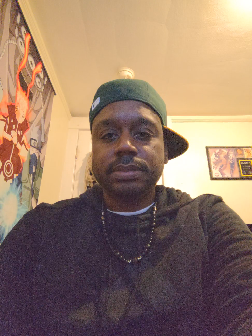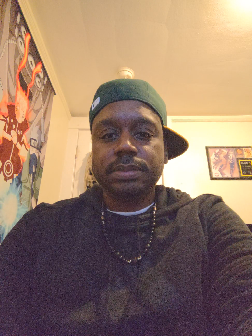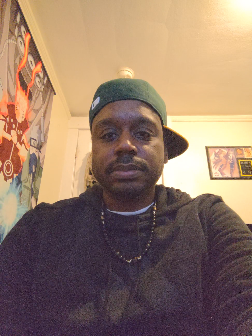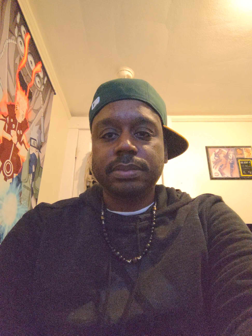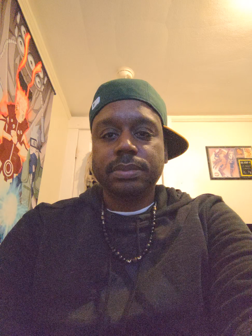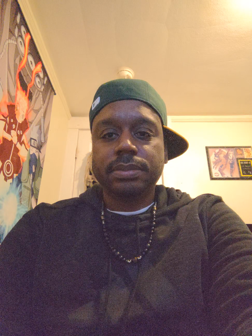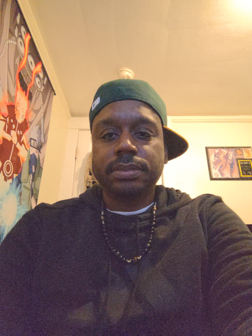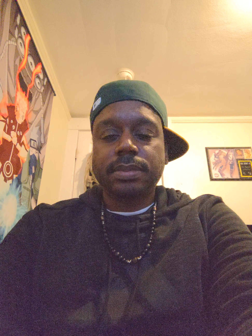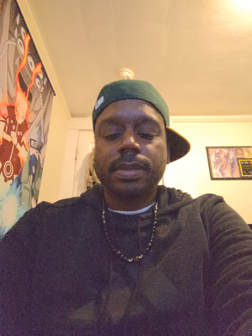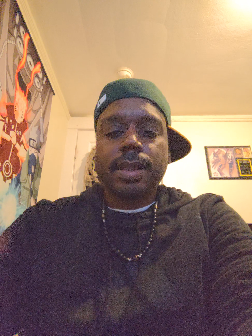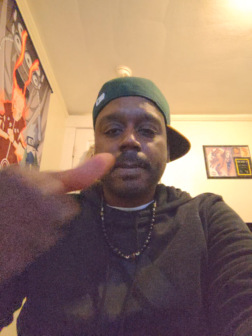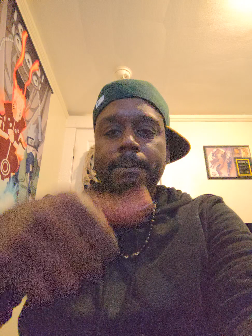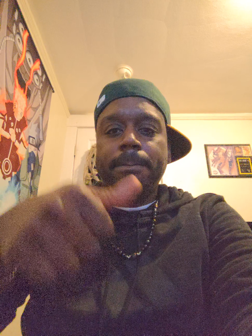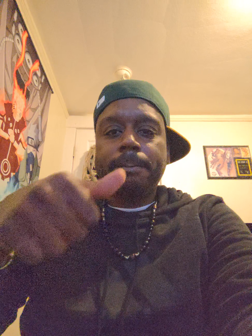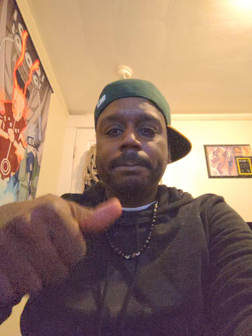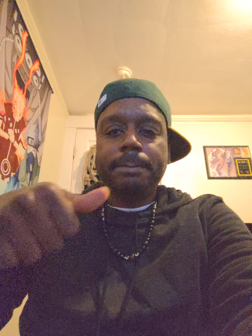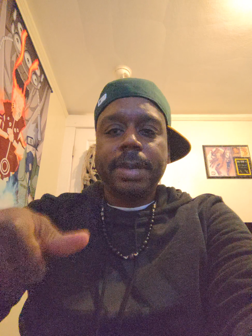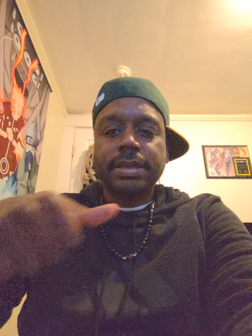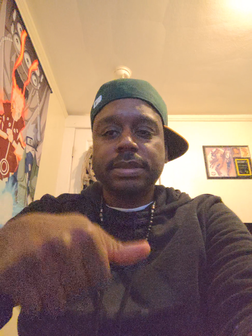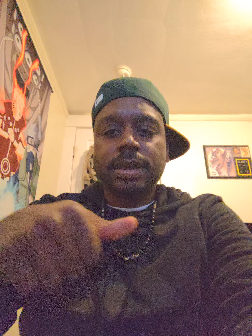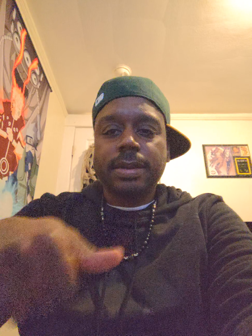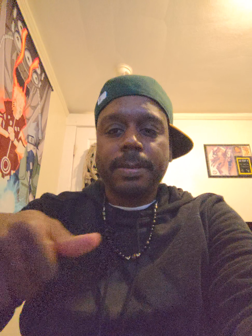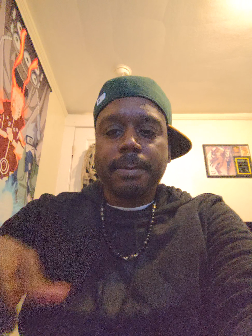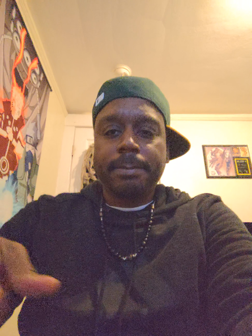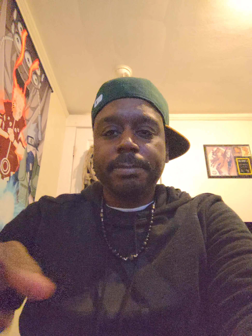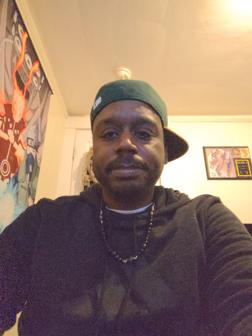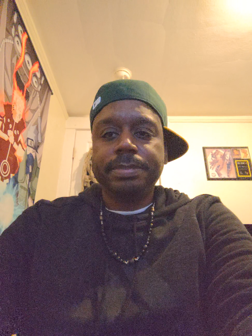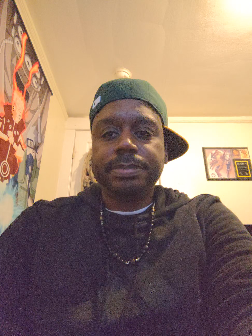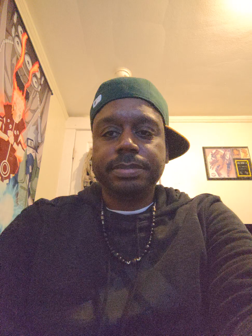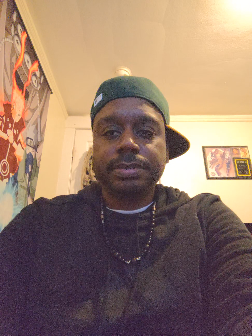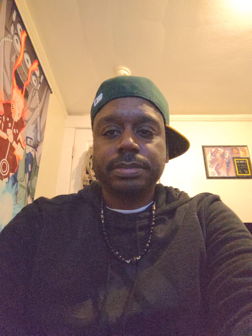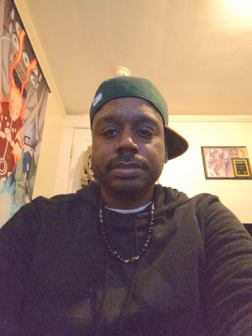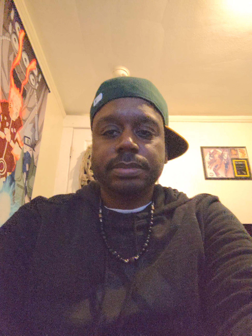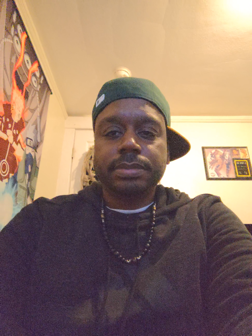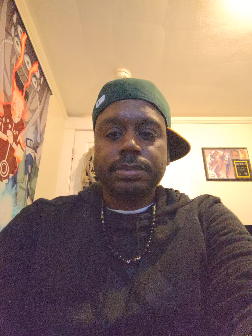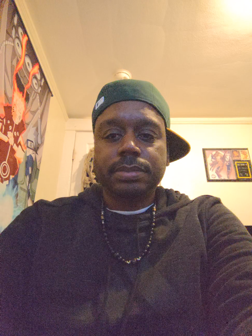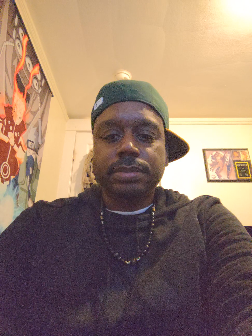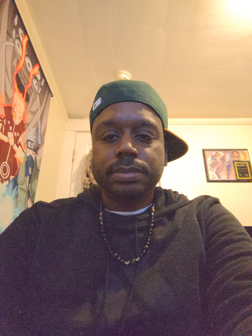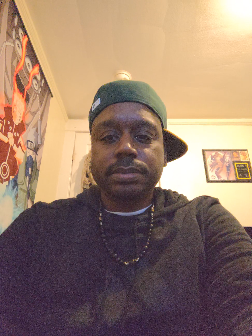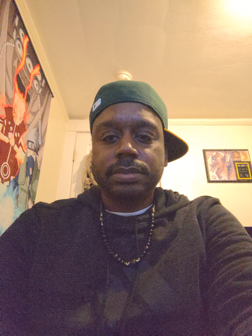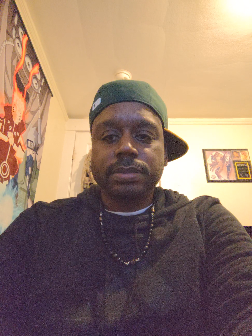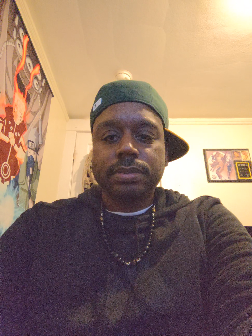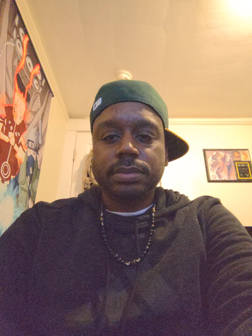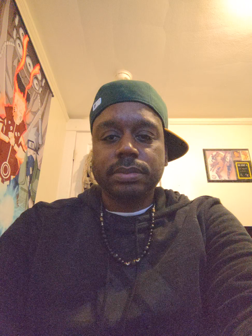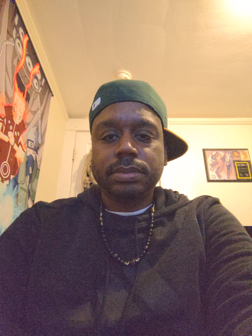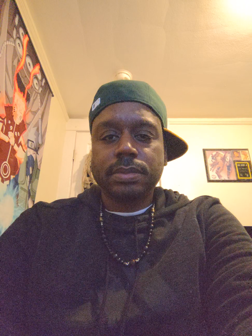puzzle